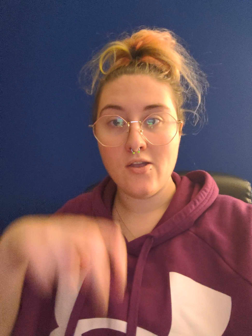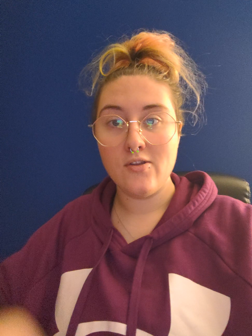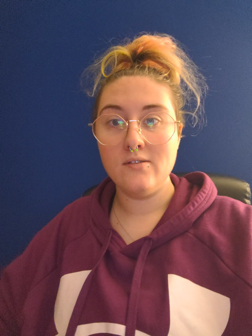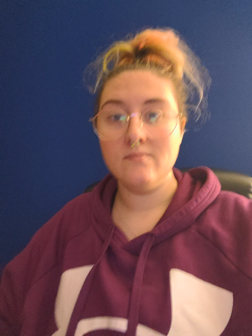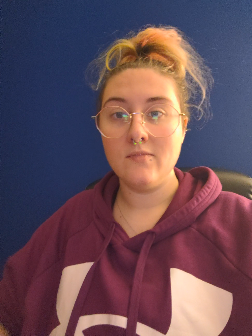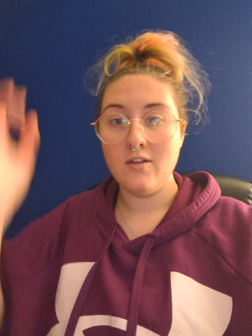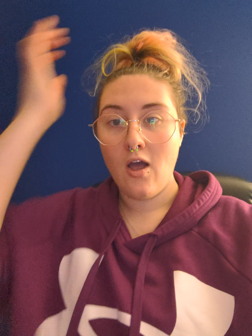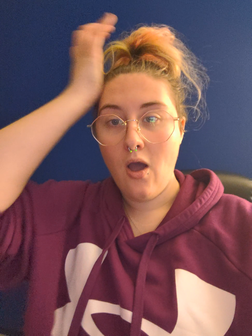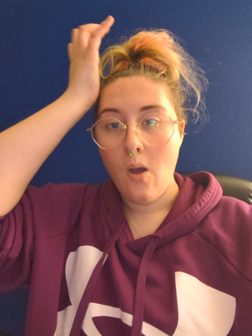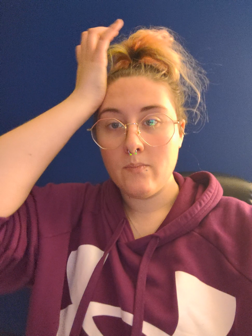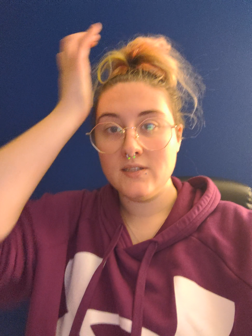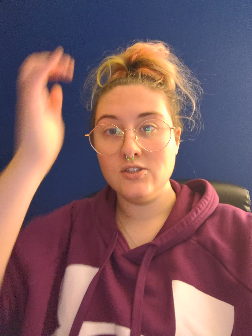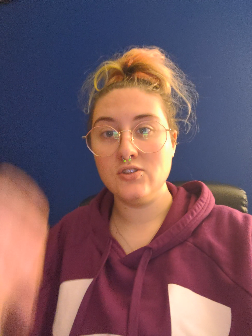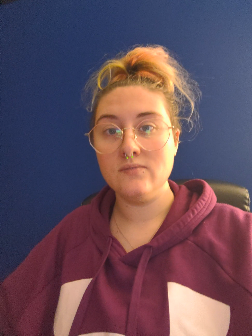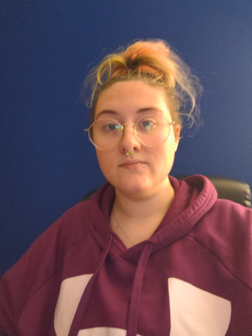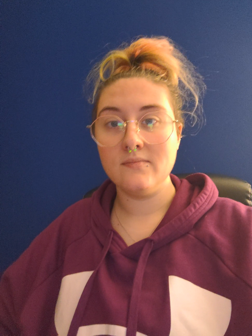garbage